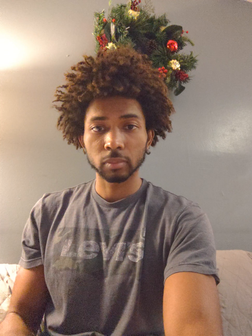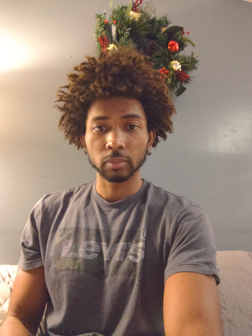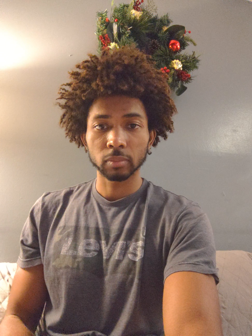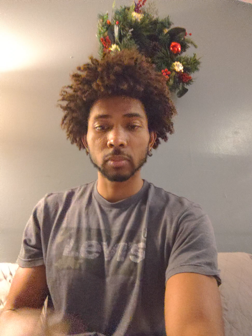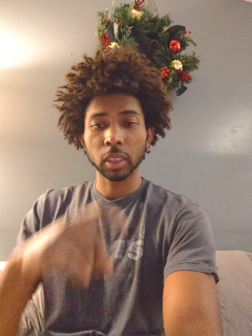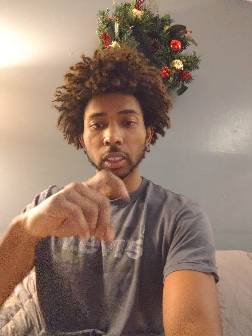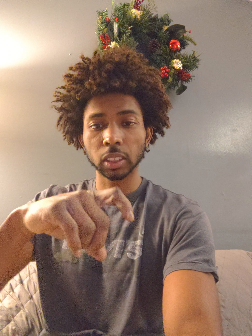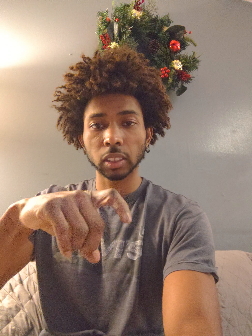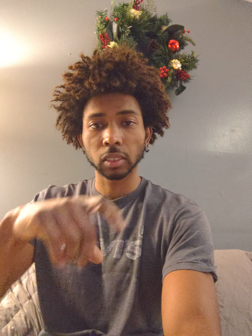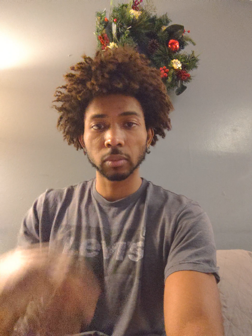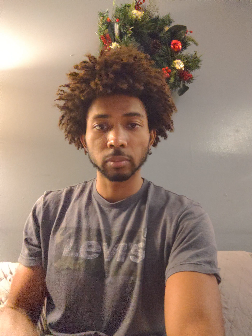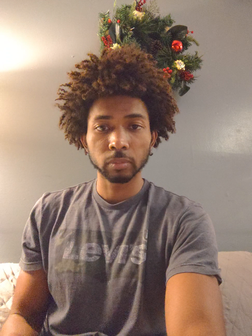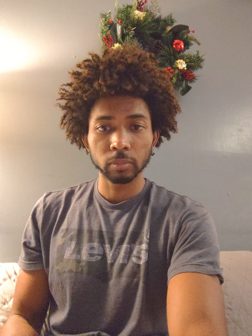time